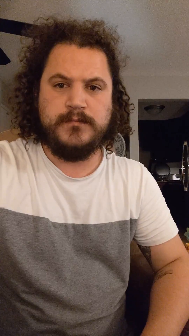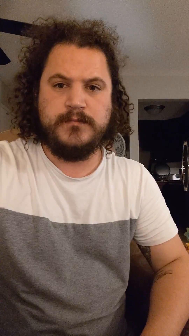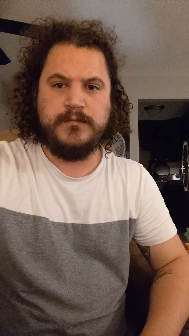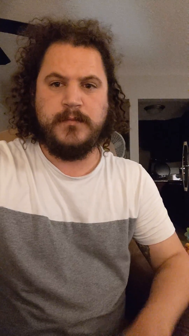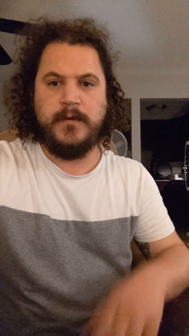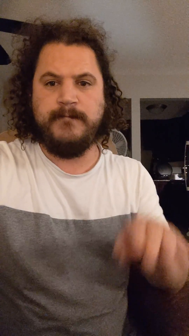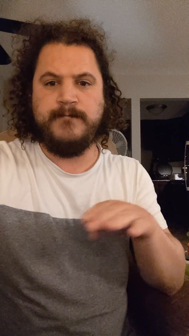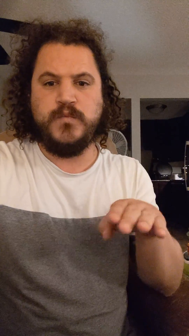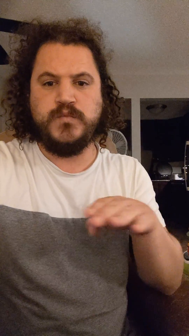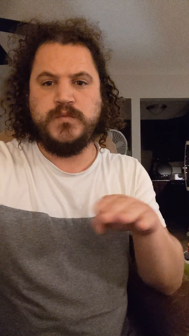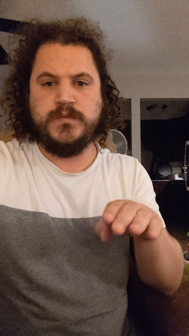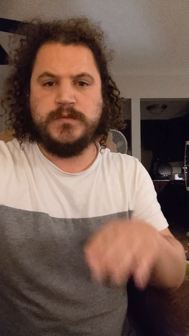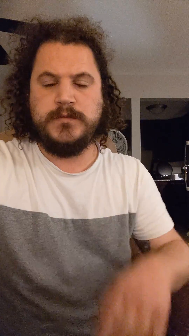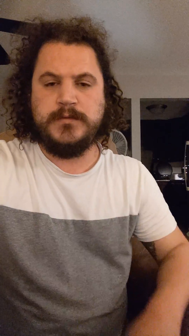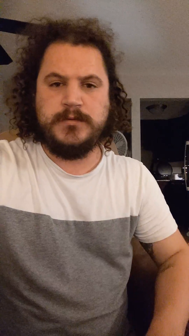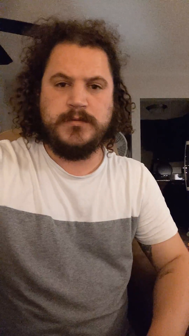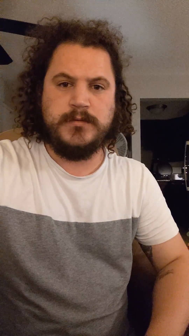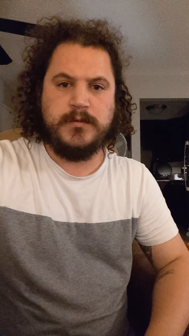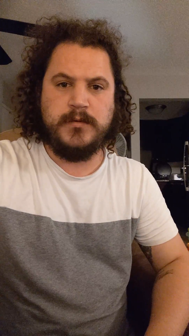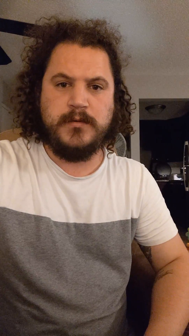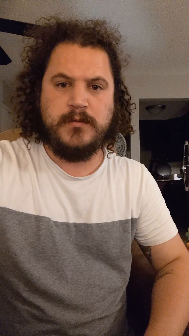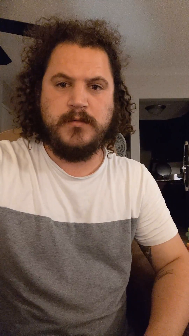boots